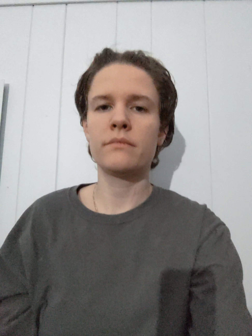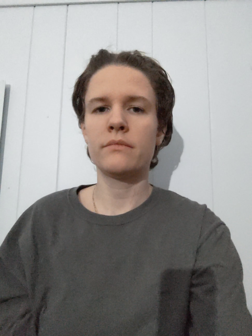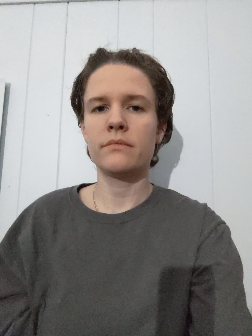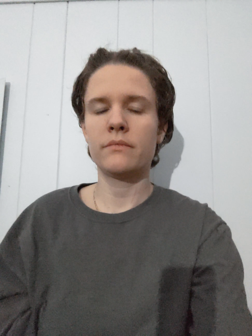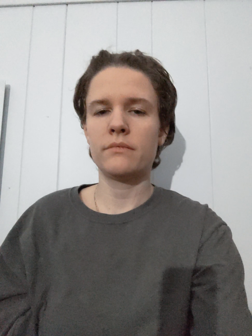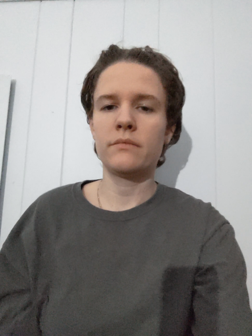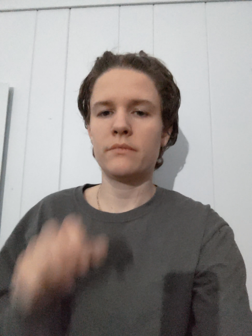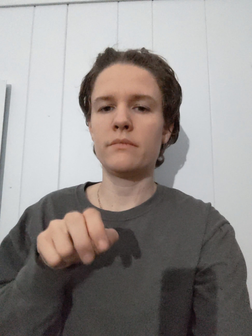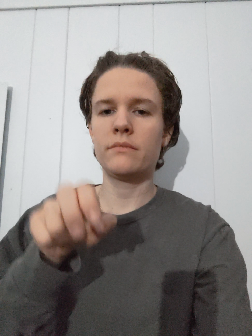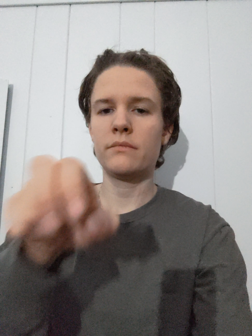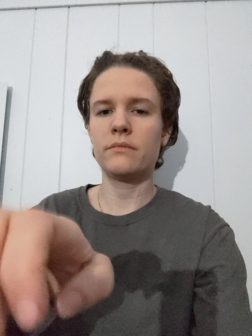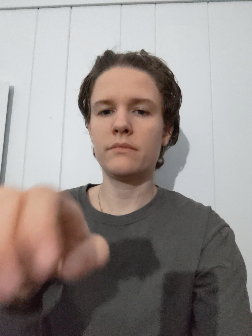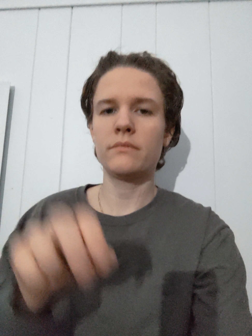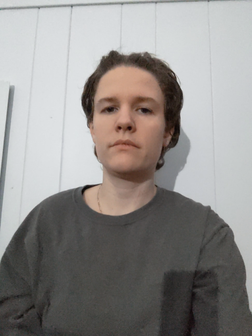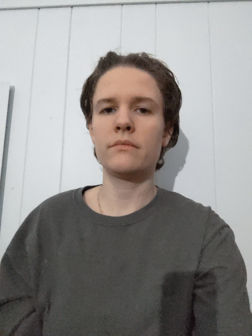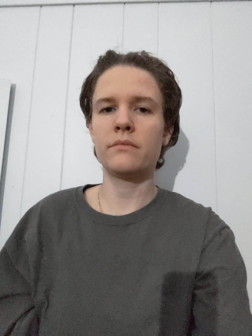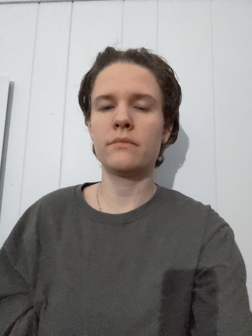ride